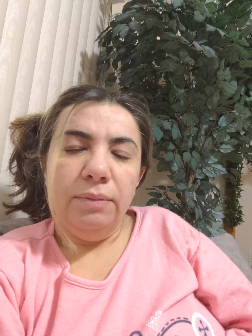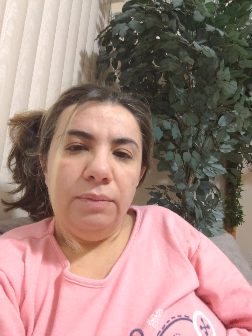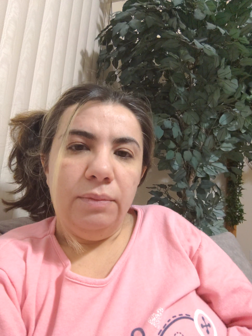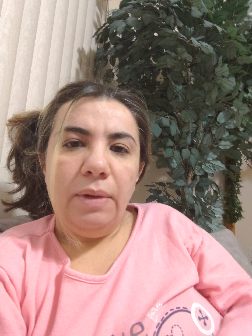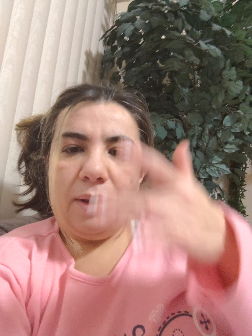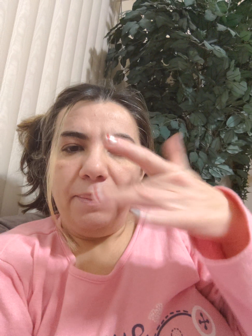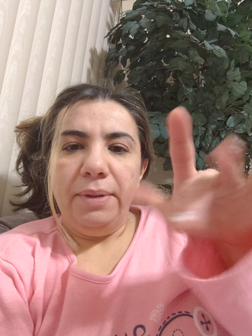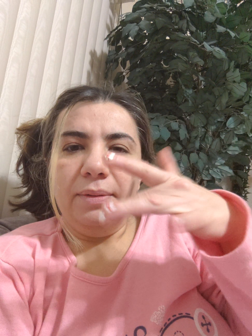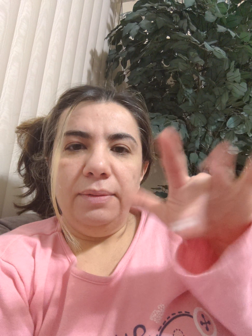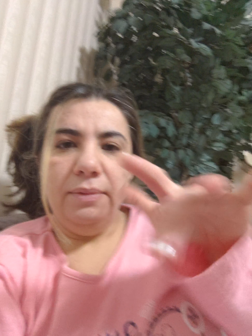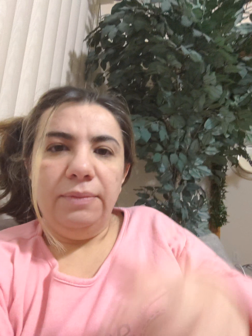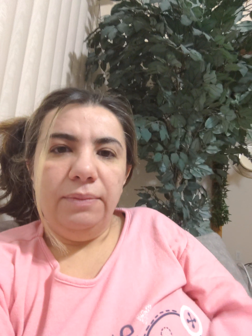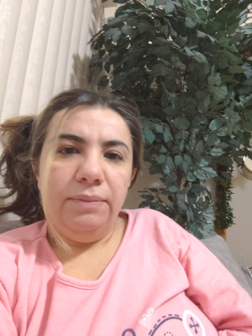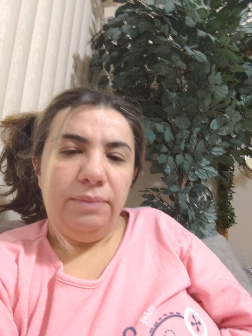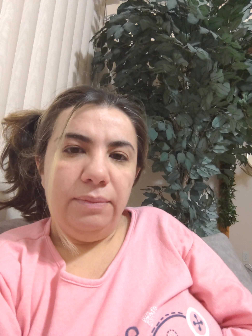empty